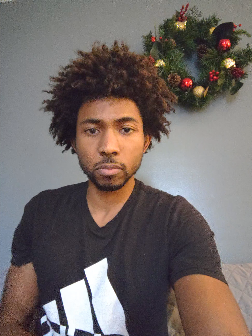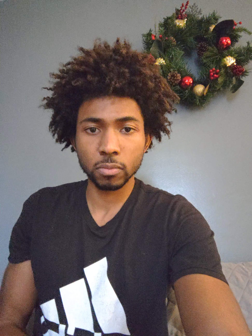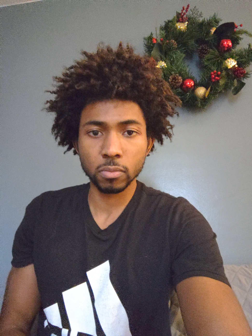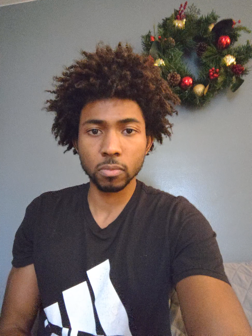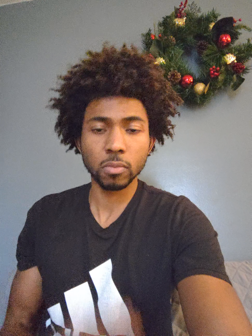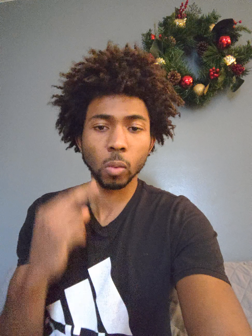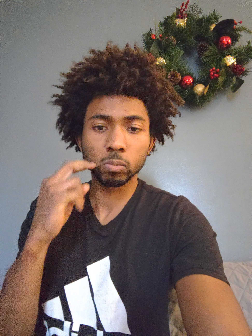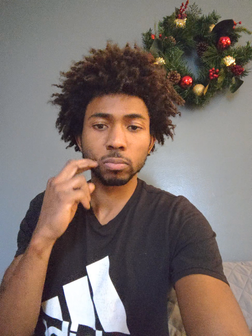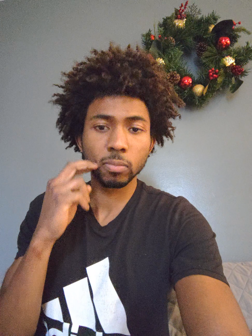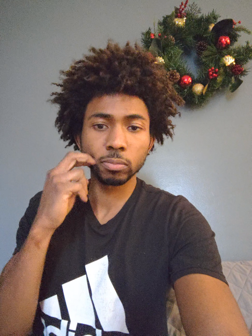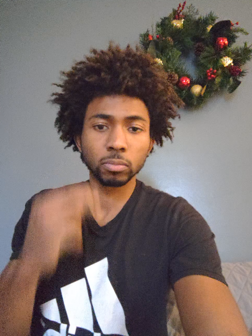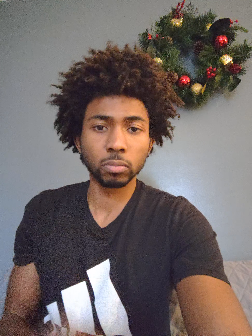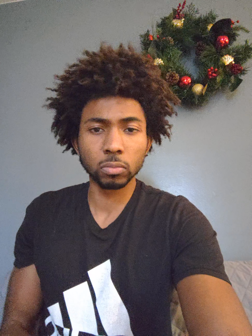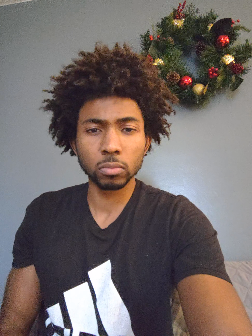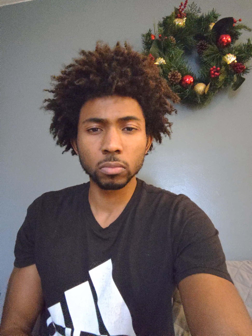gum